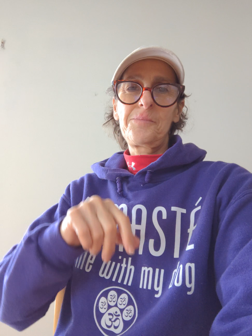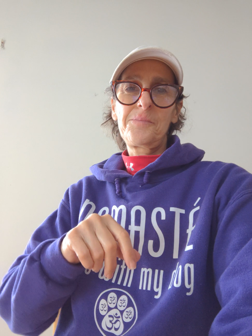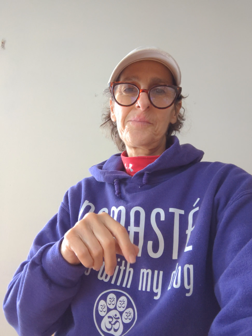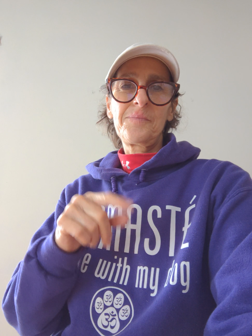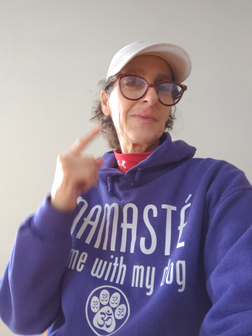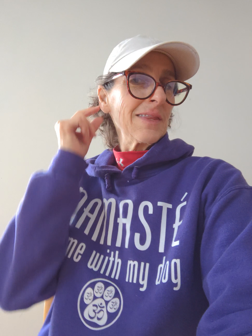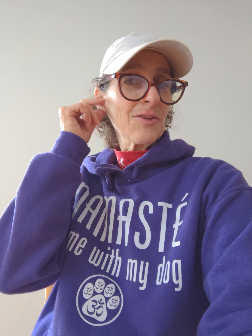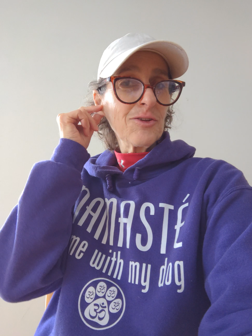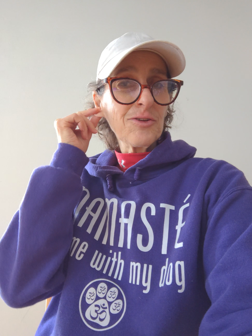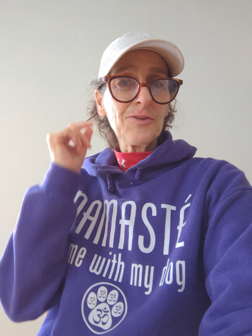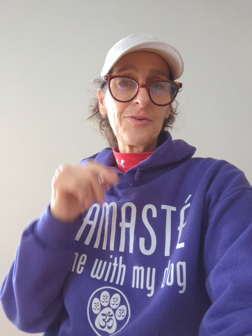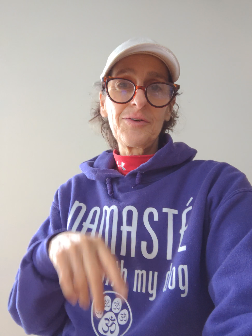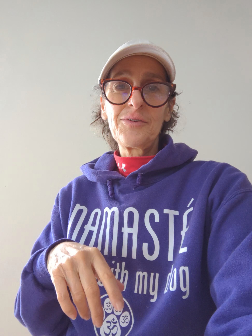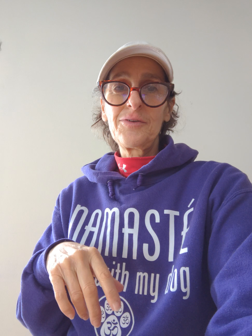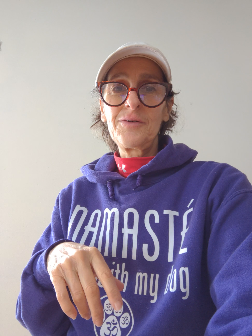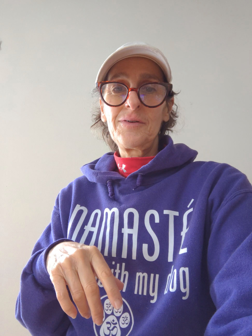ear